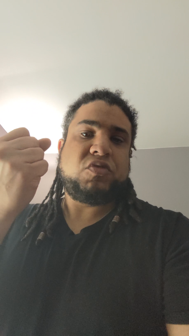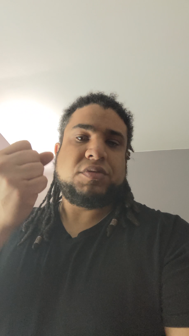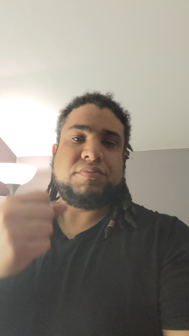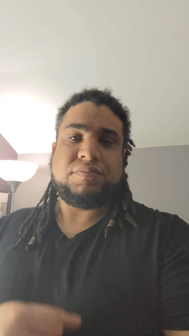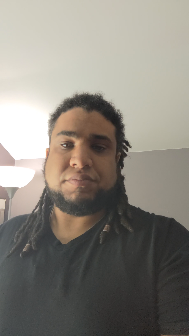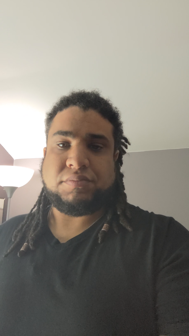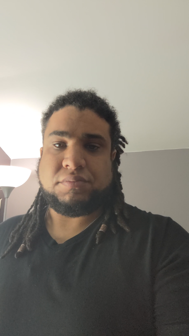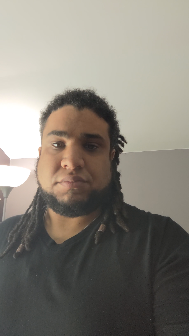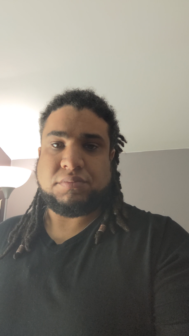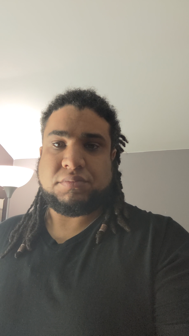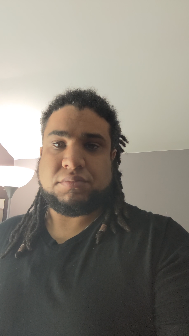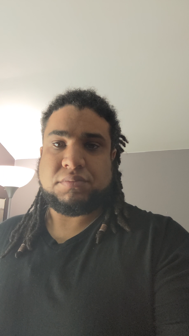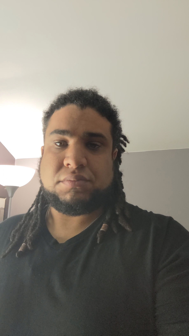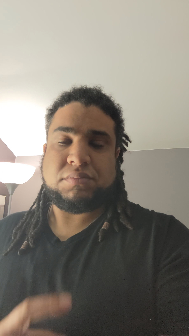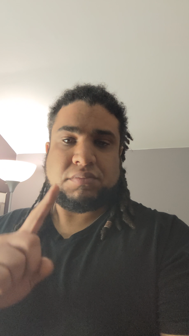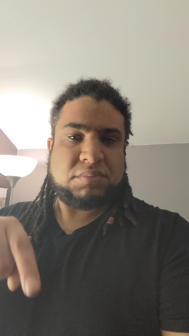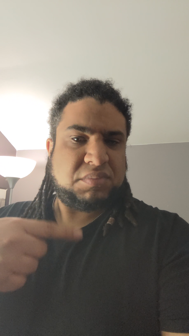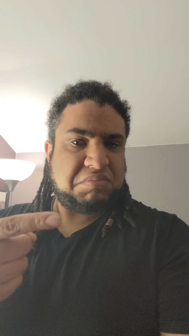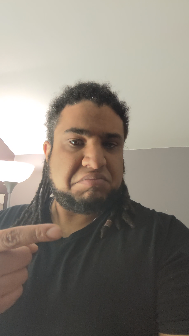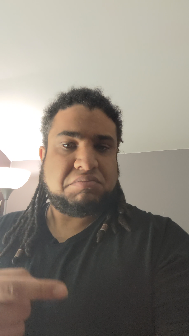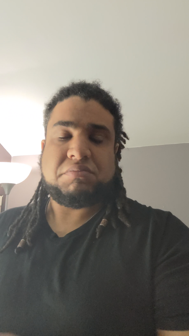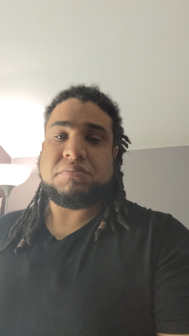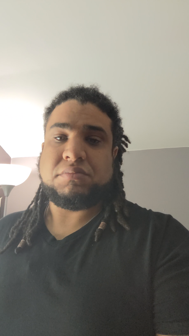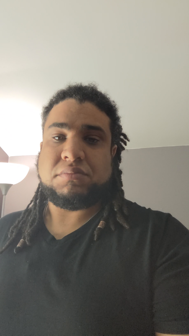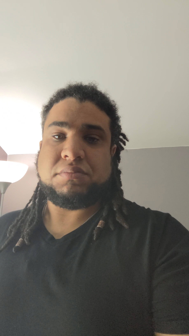about